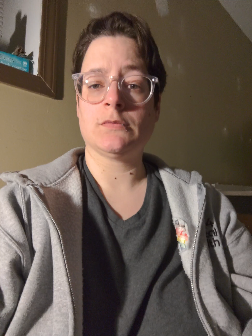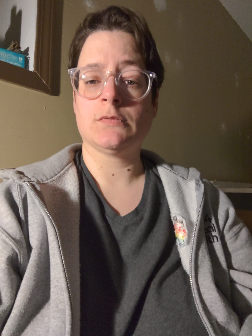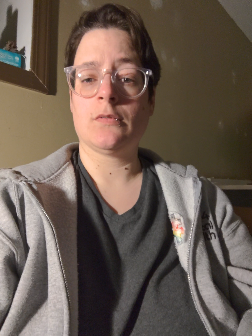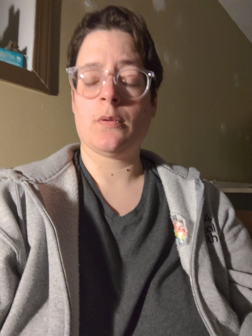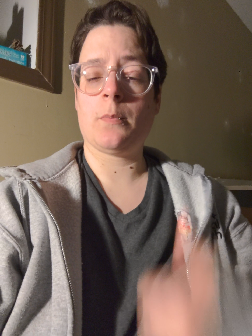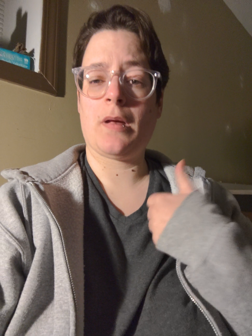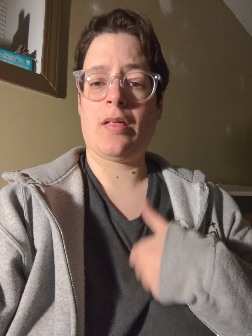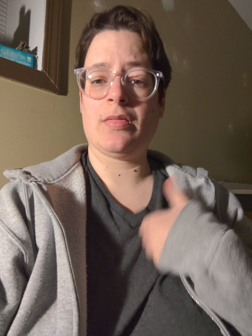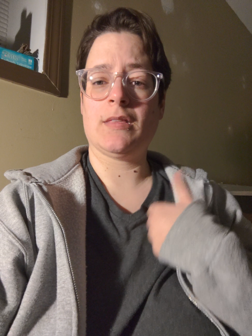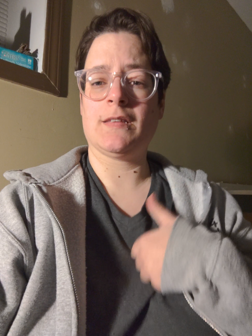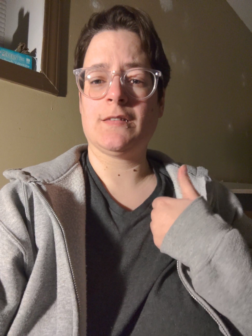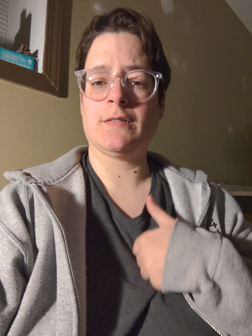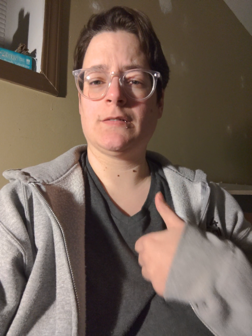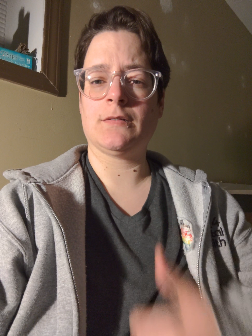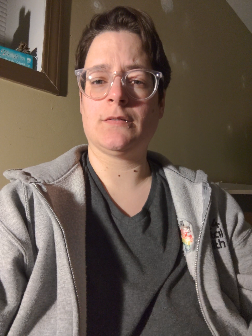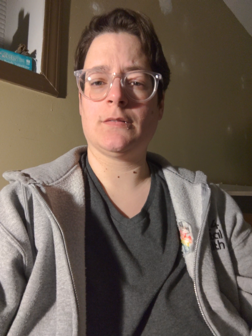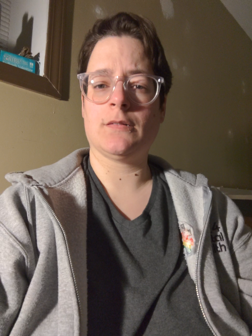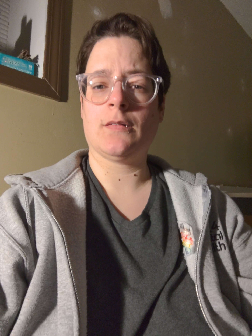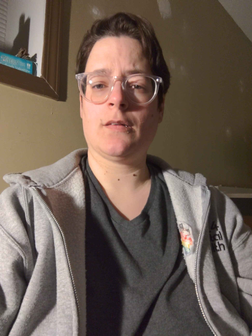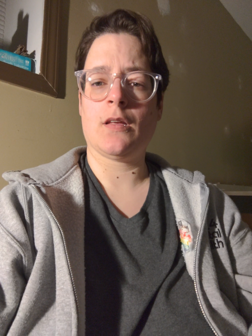bath